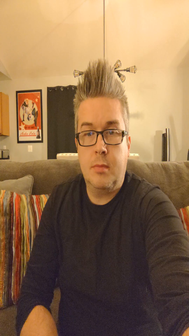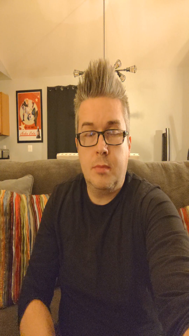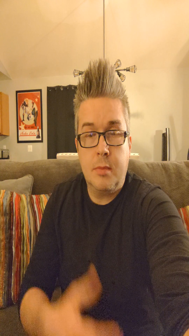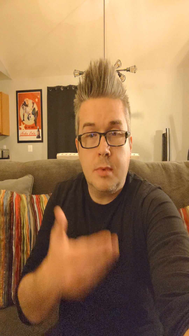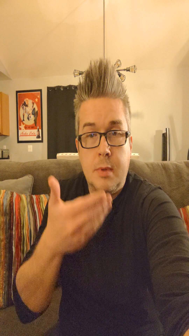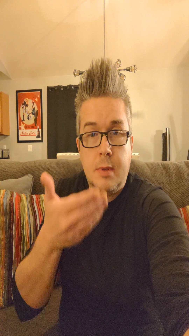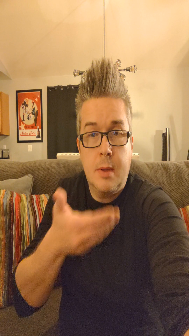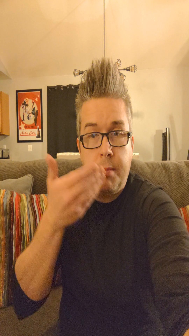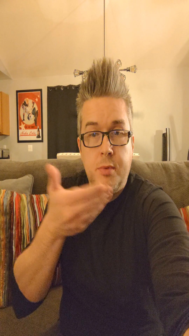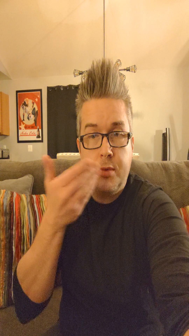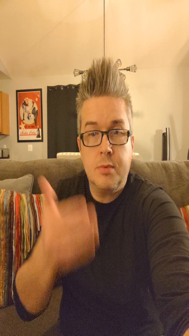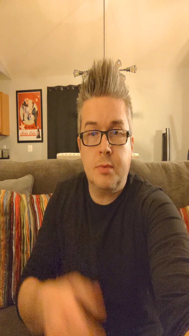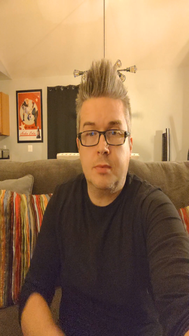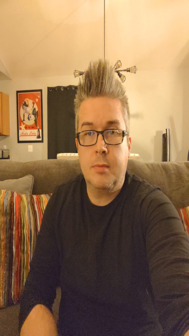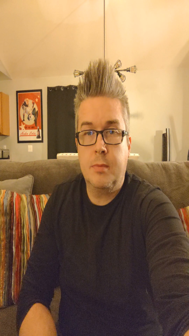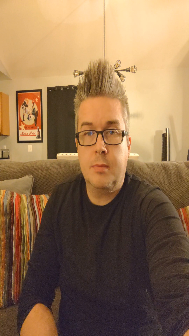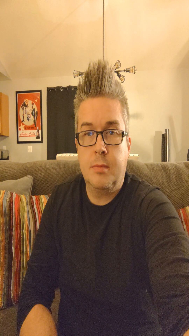cereal